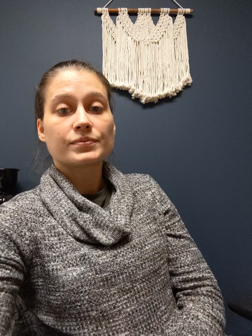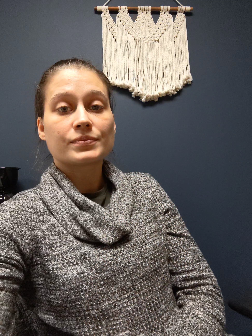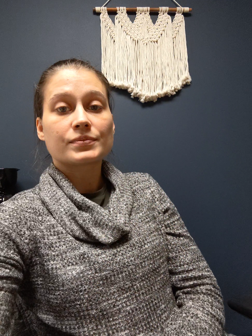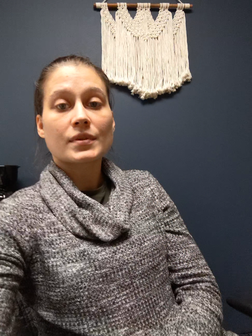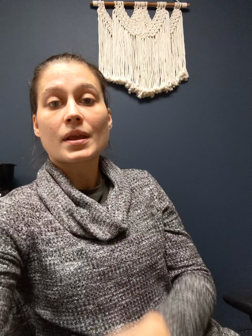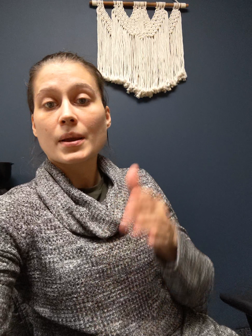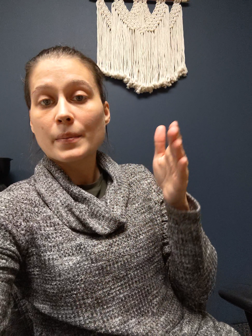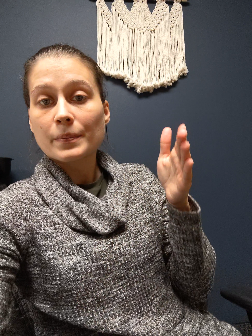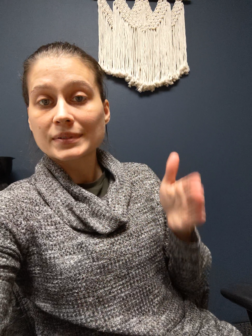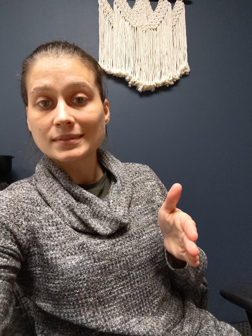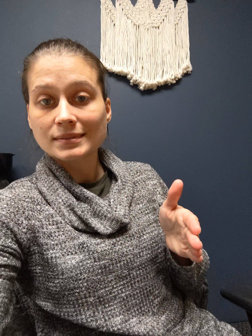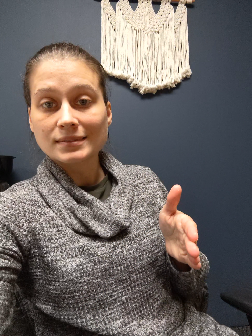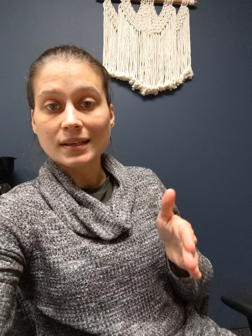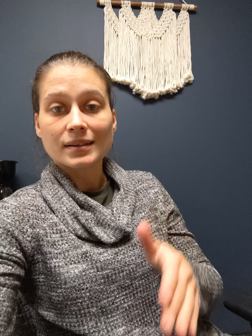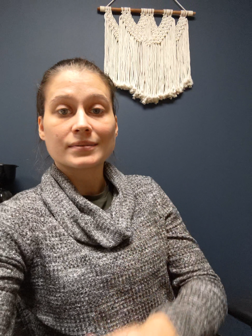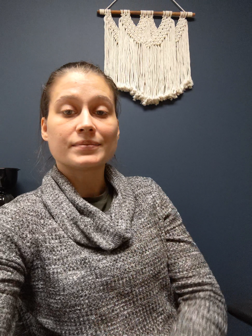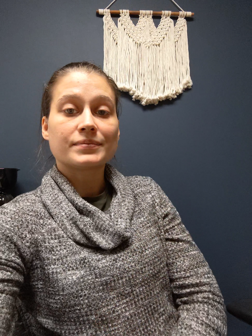beside